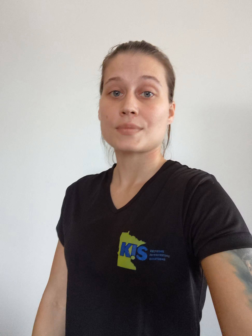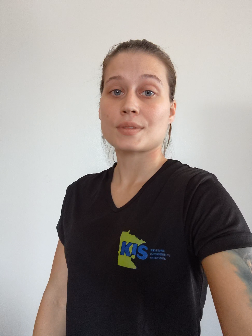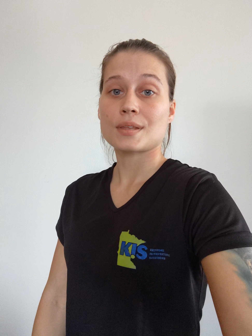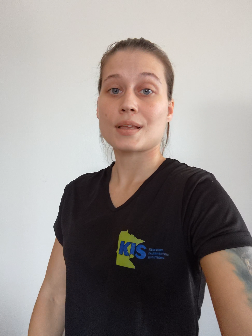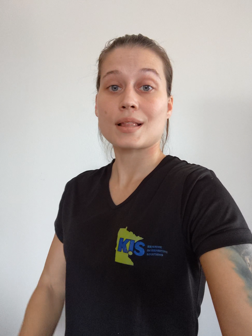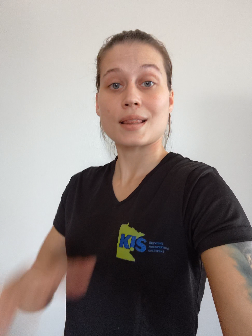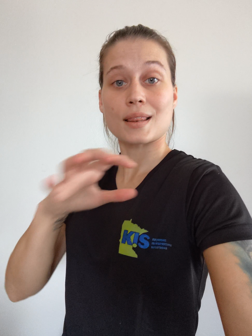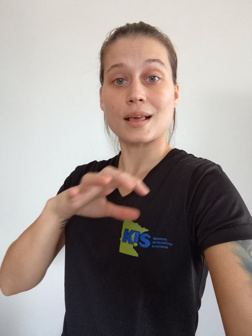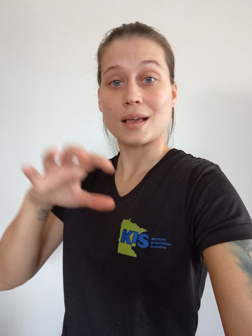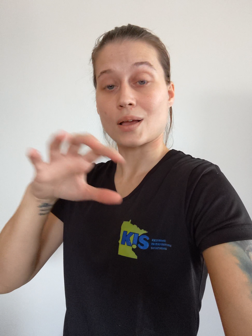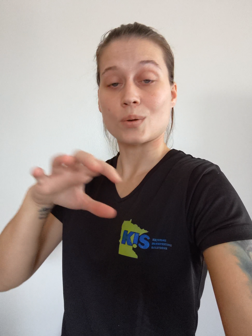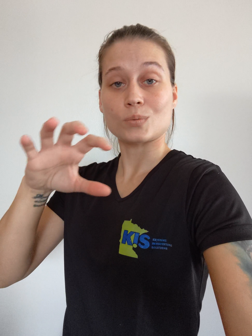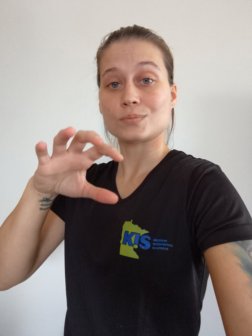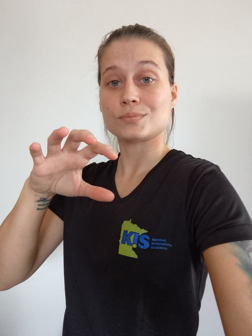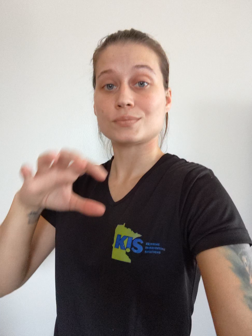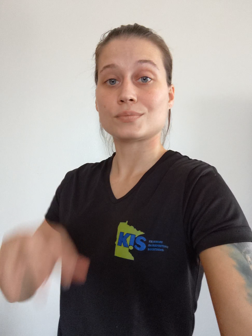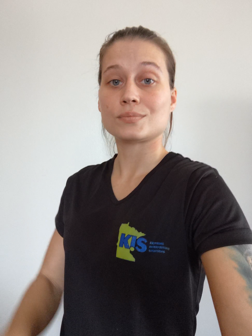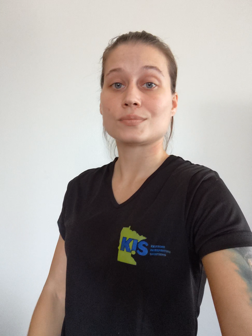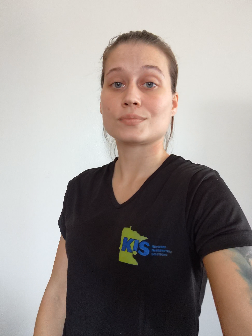cloud